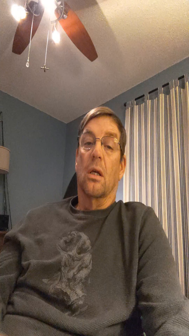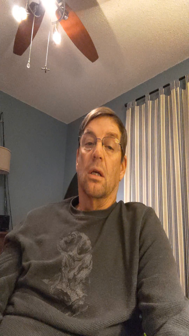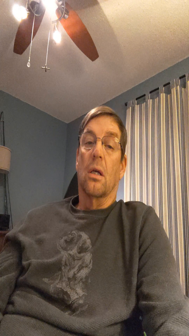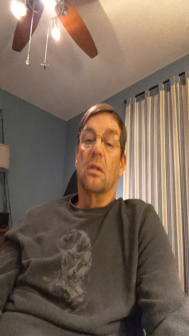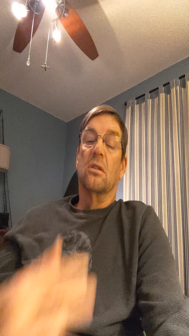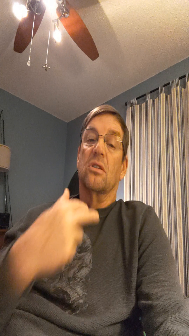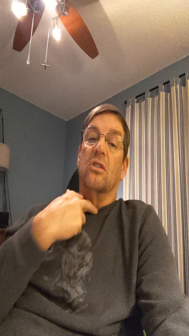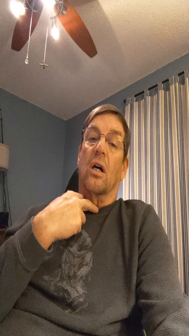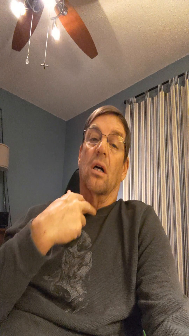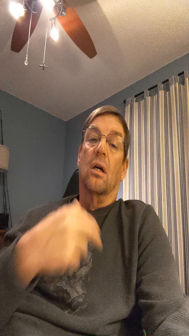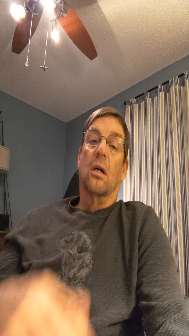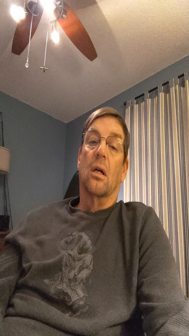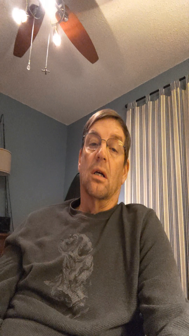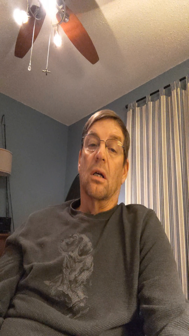stuck